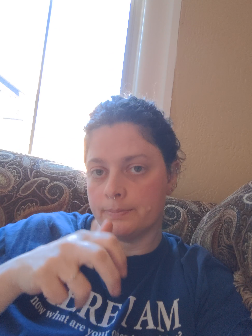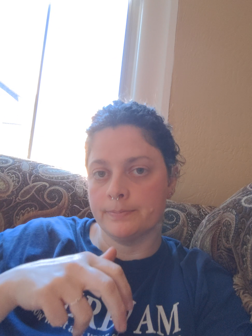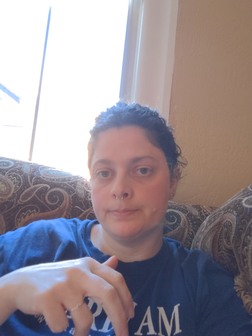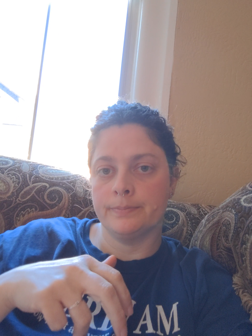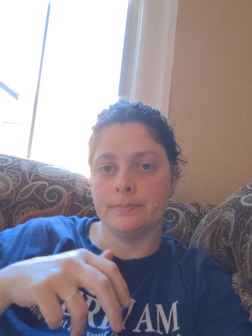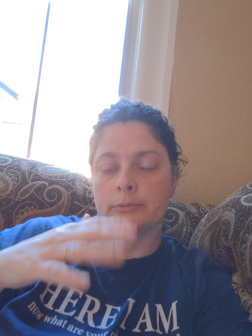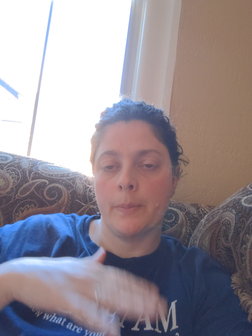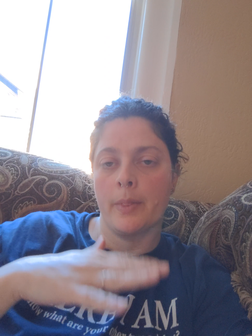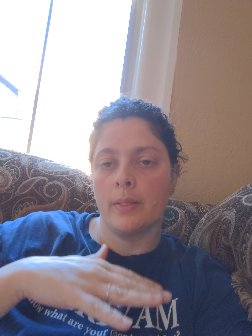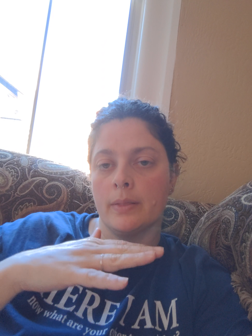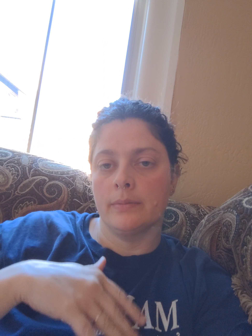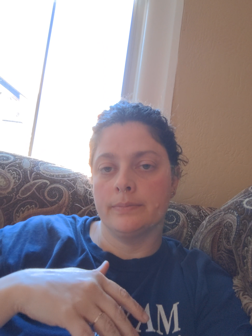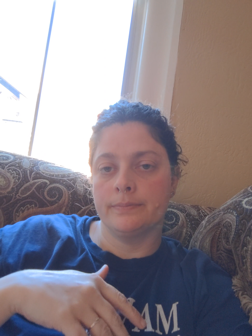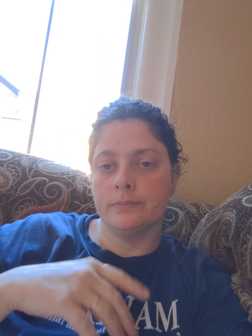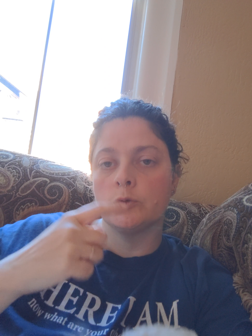table